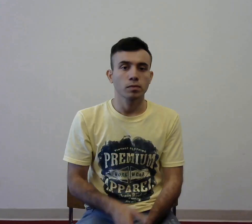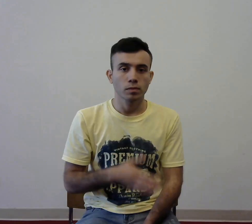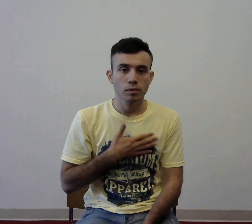mən